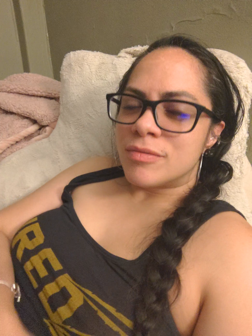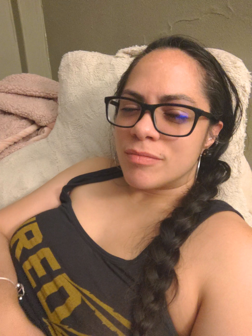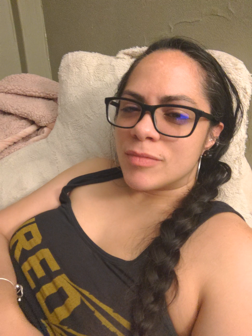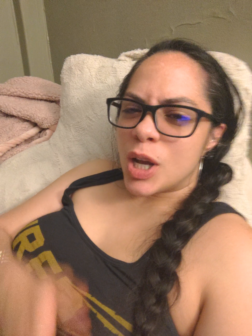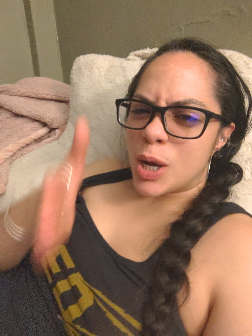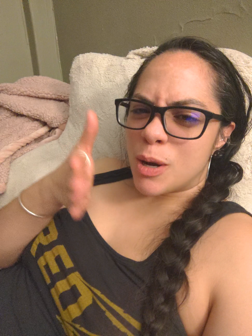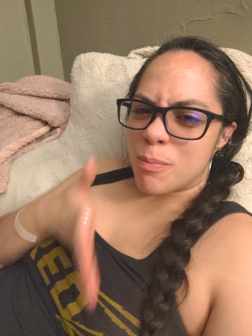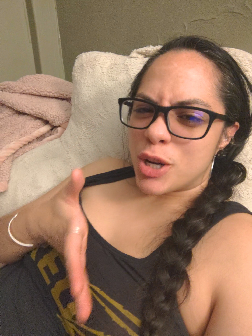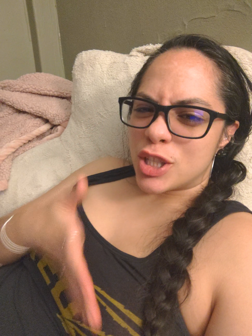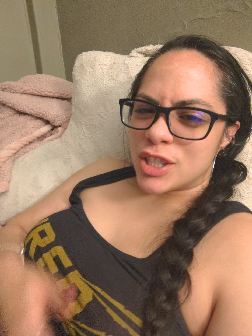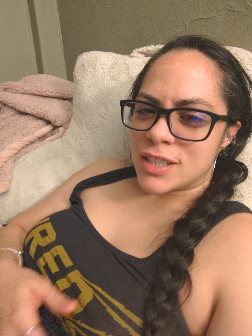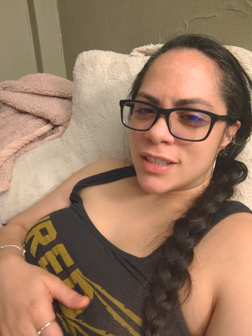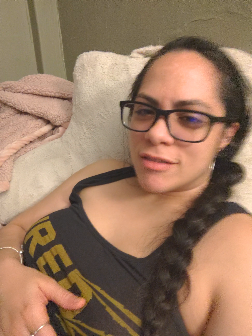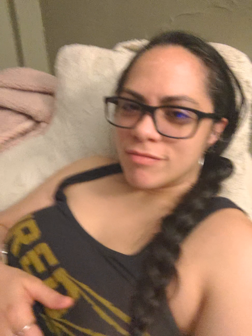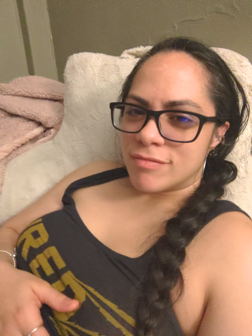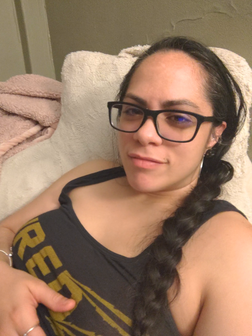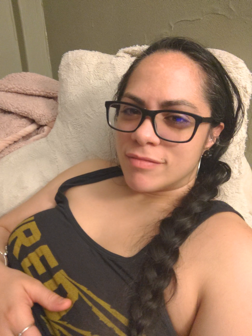person